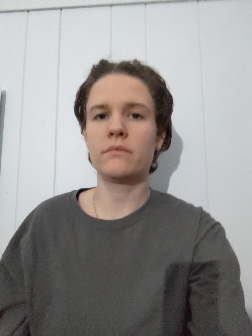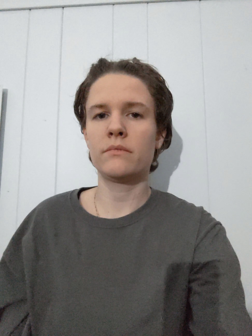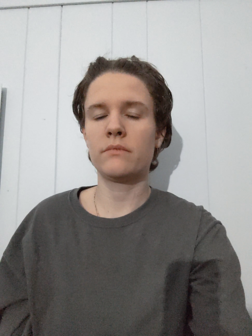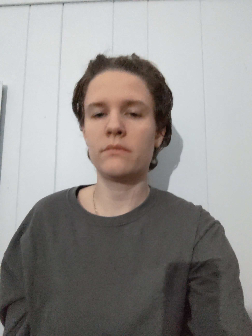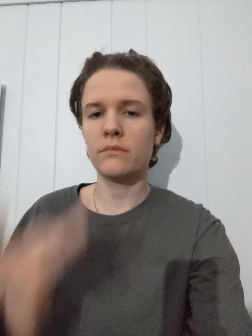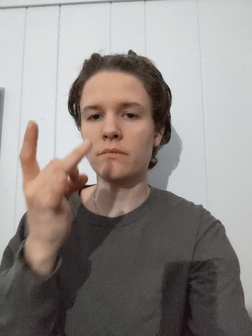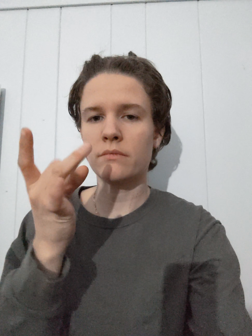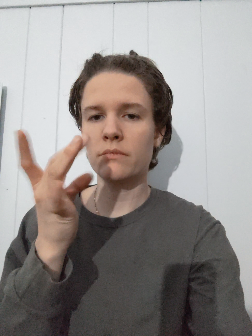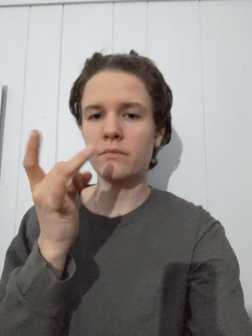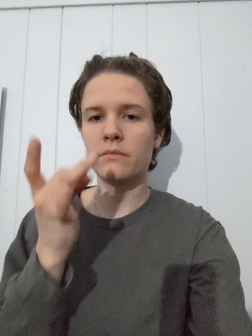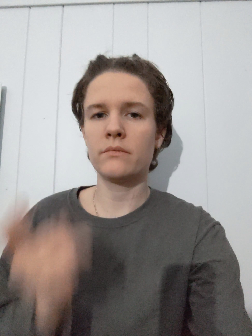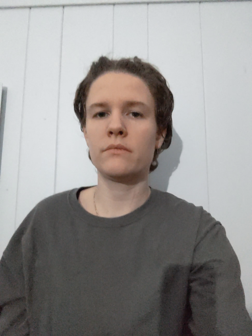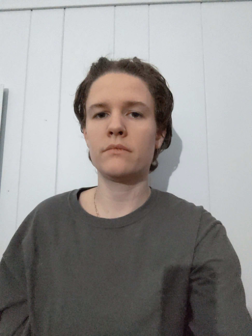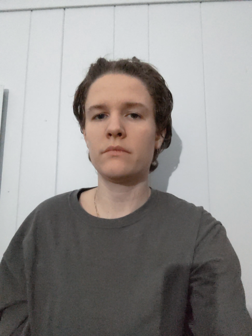snack